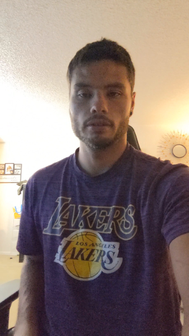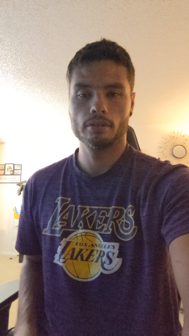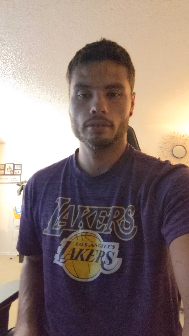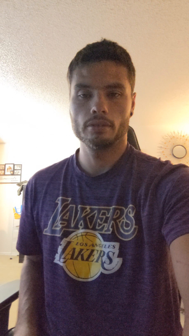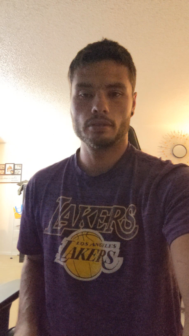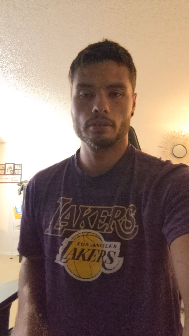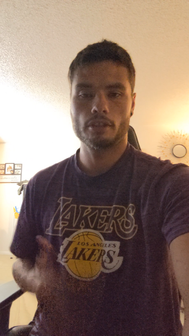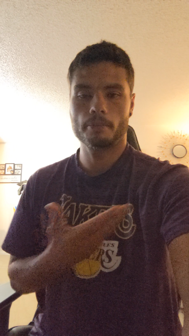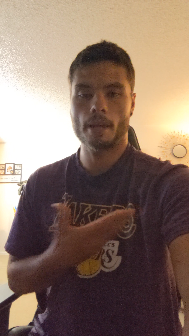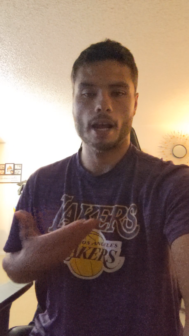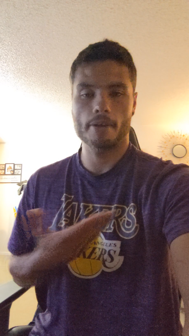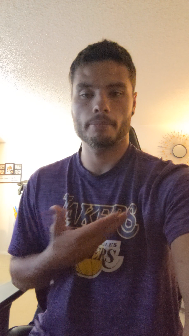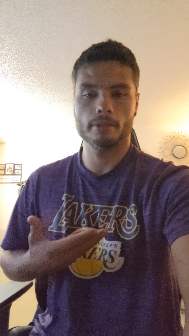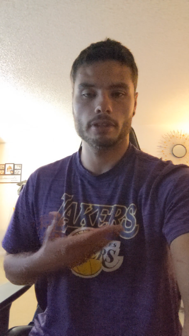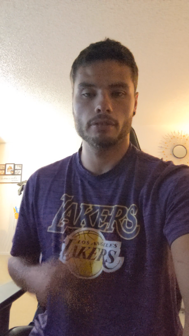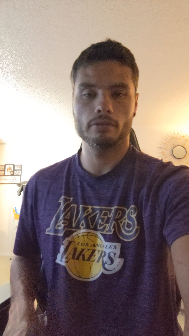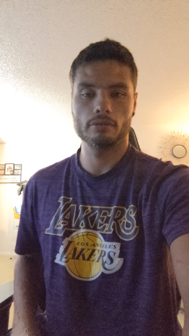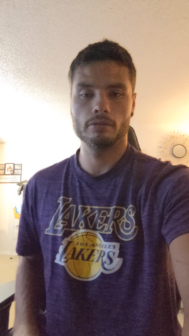baby